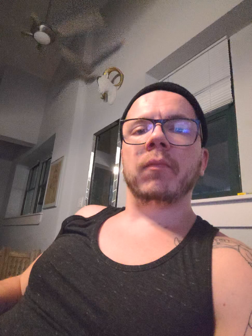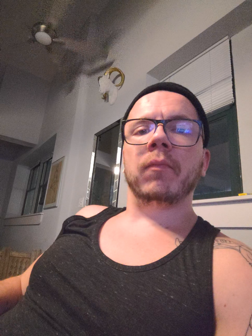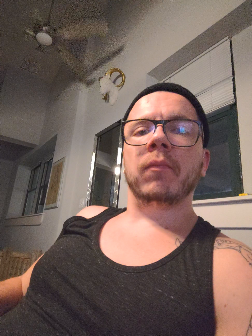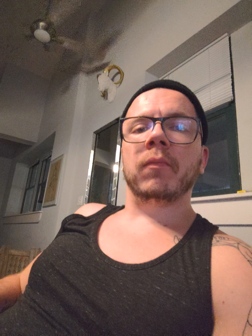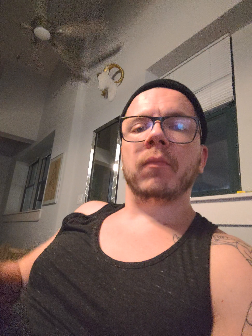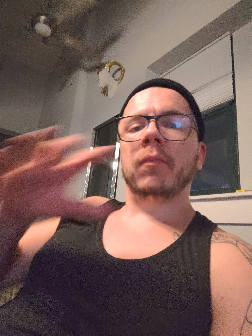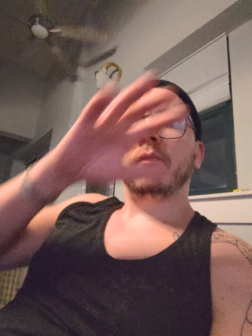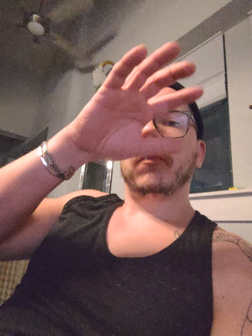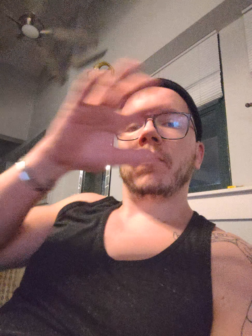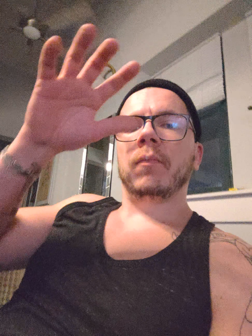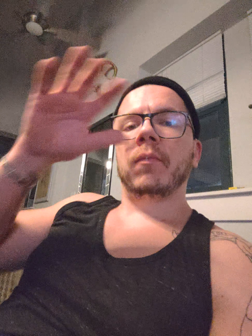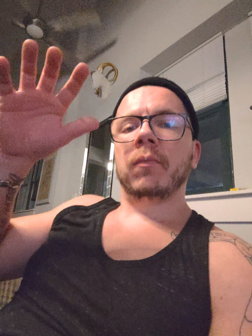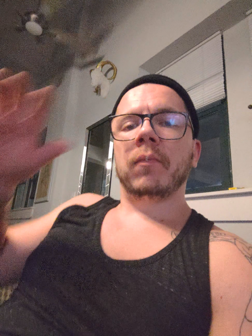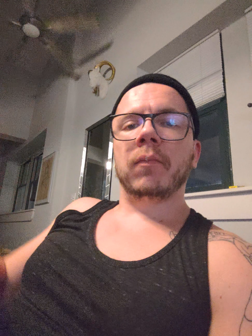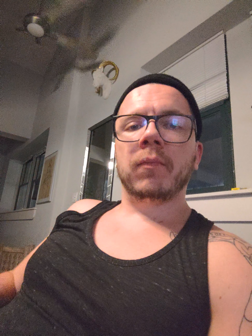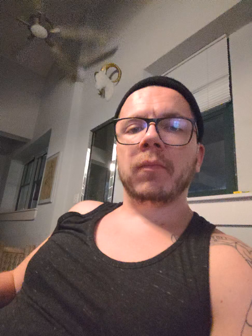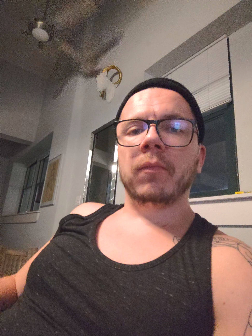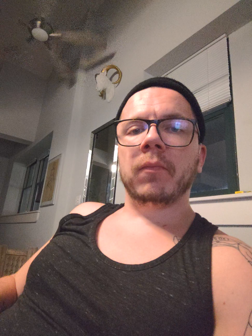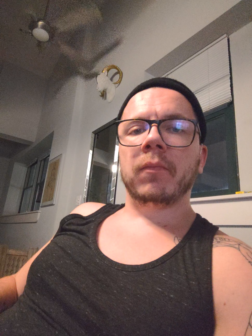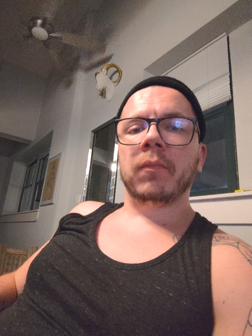cloud